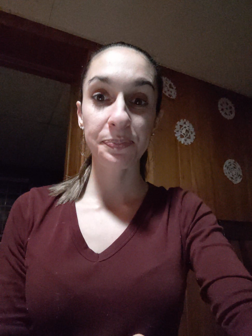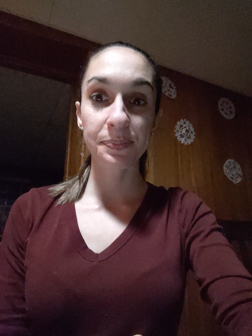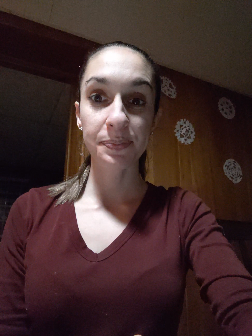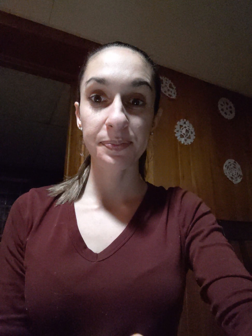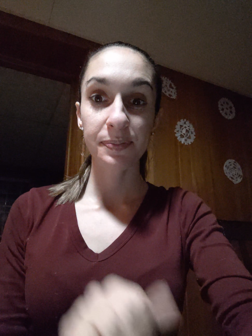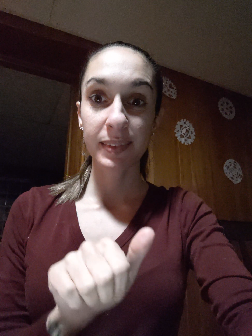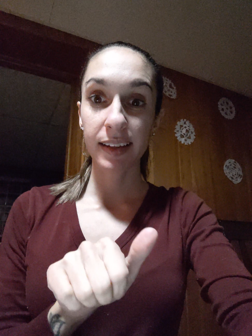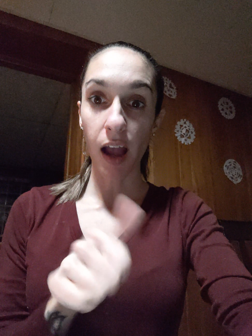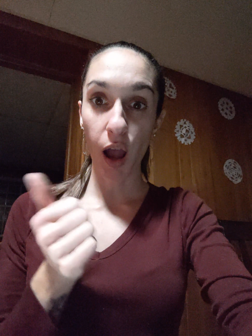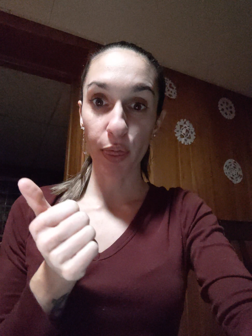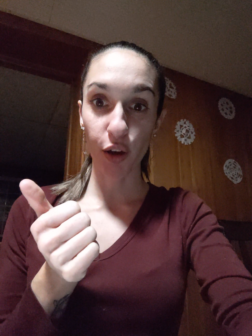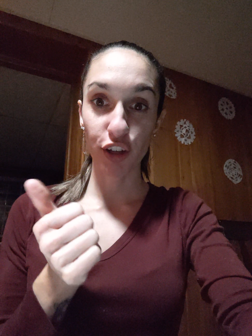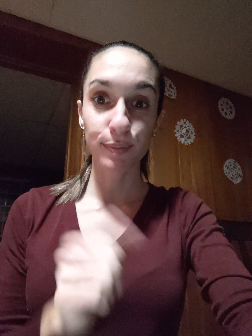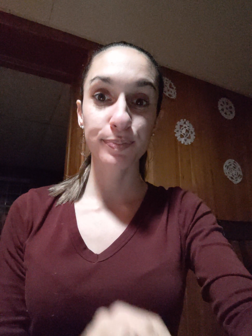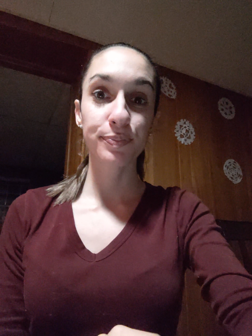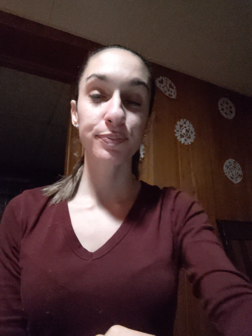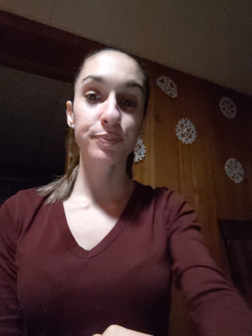another